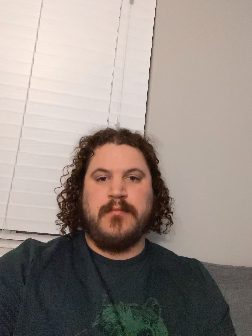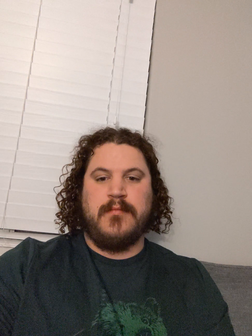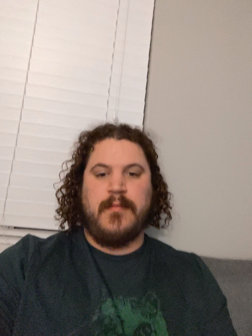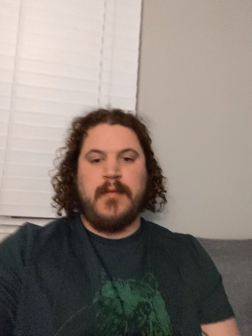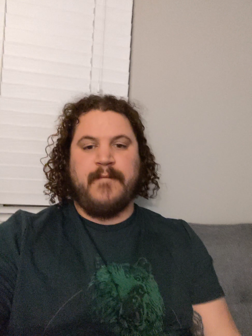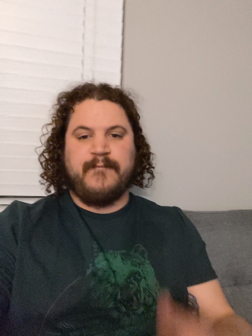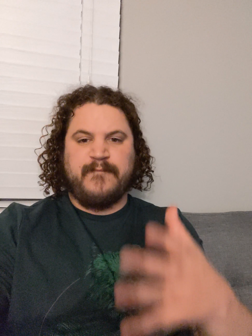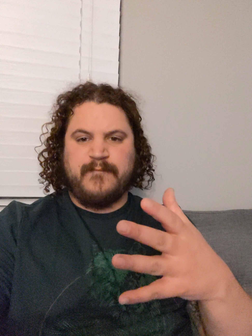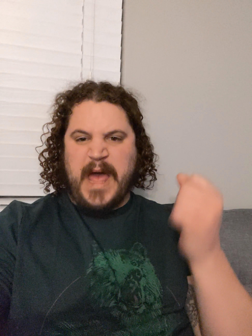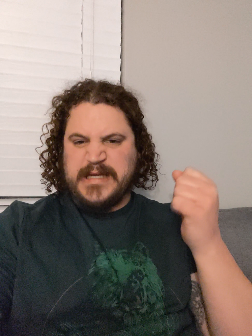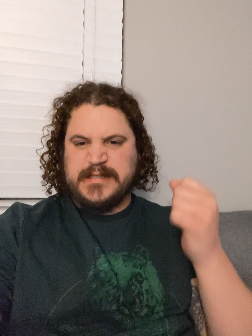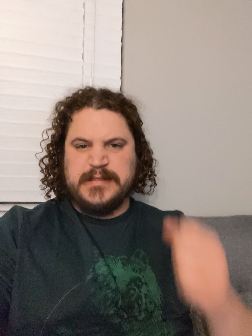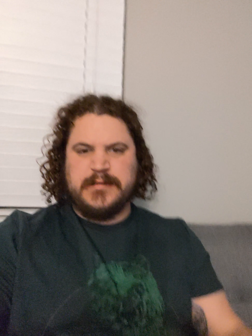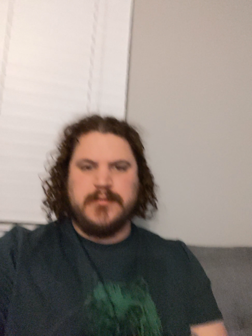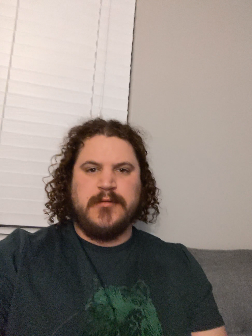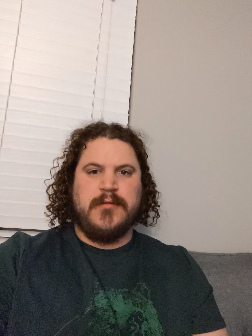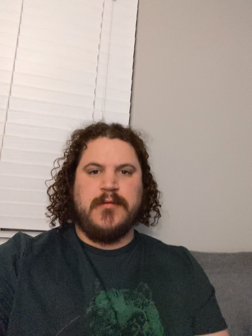fast